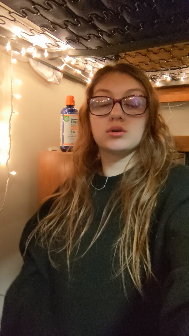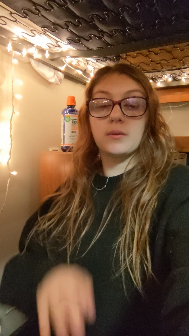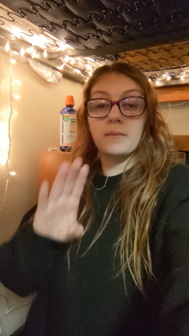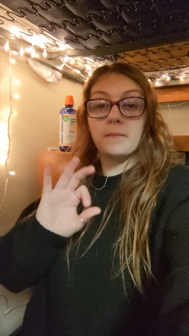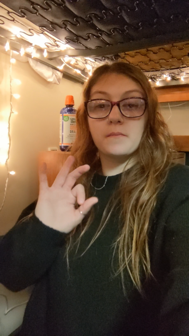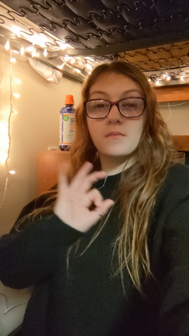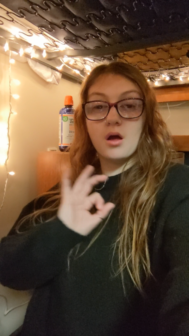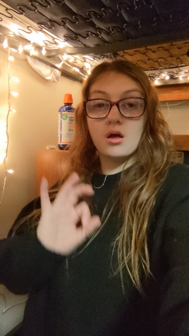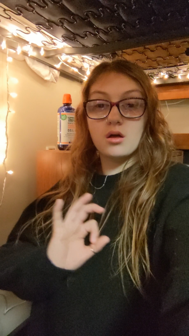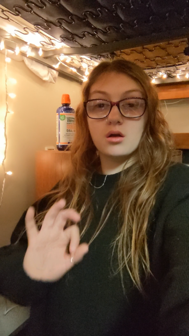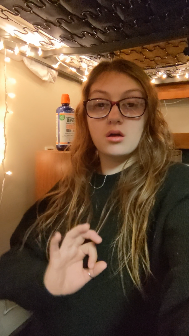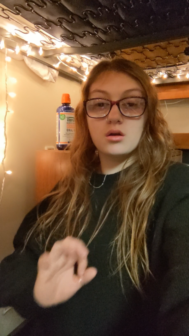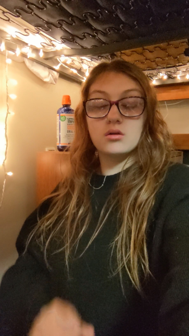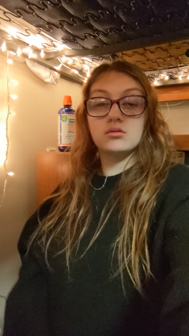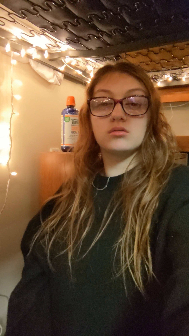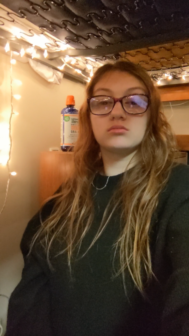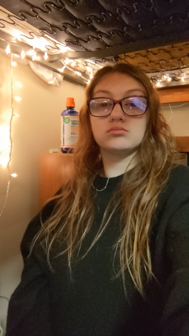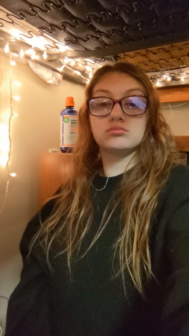button